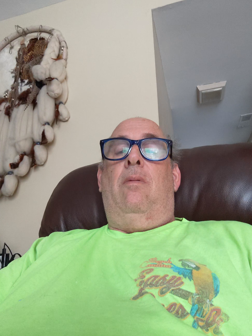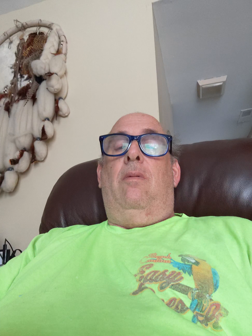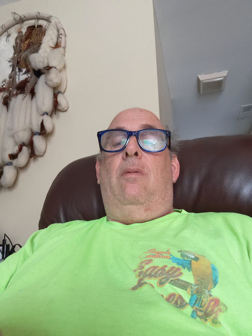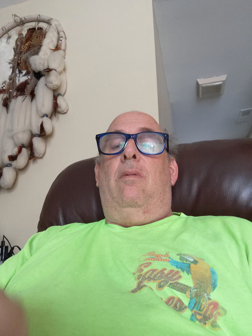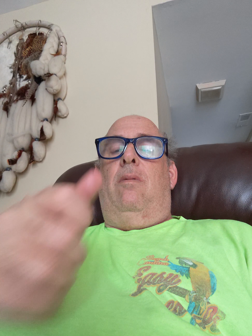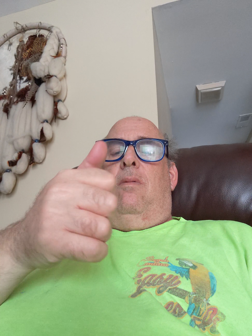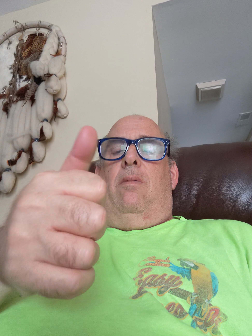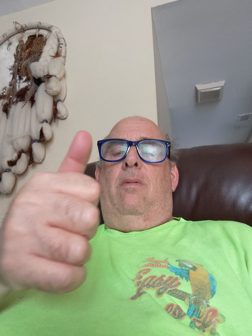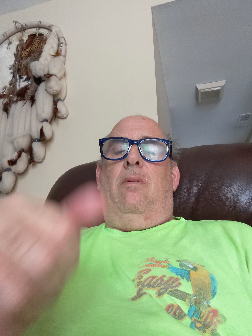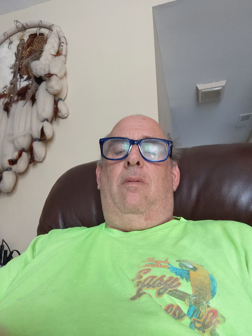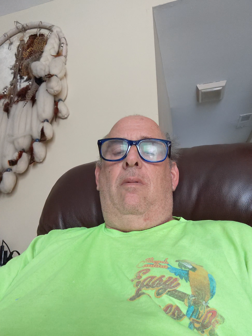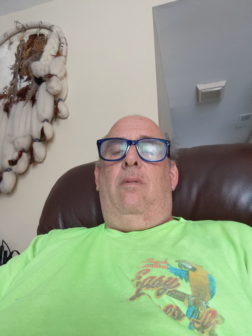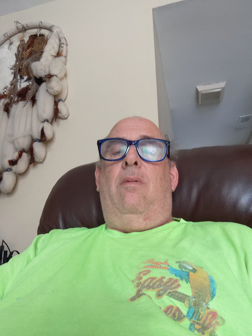yourself